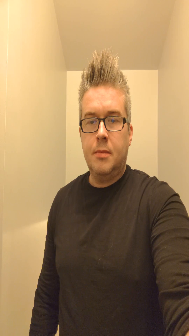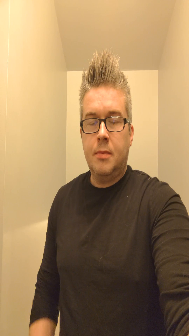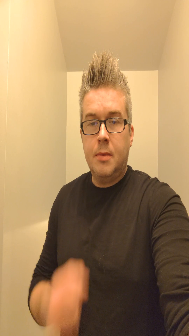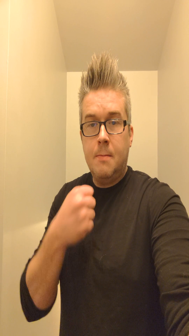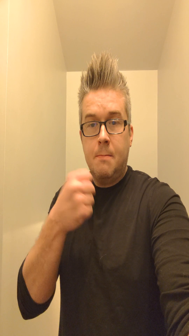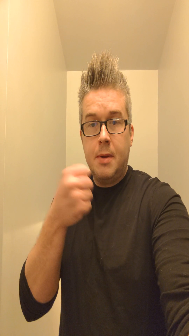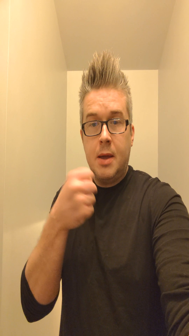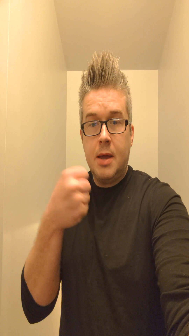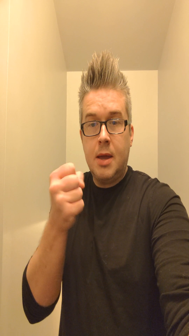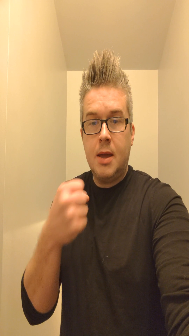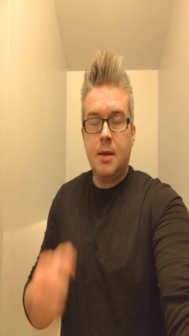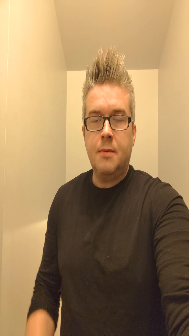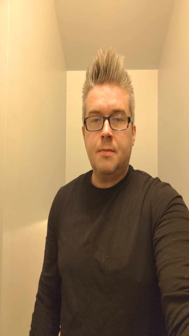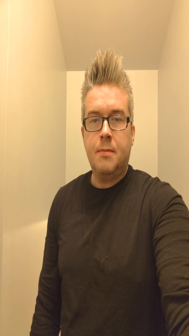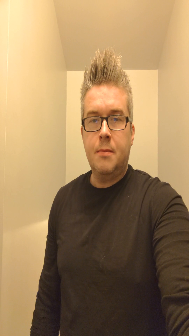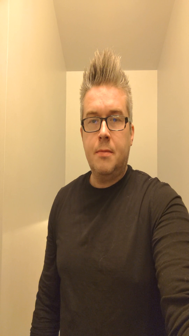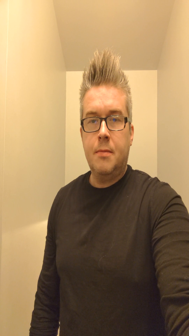make